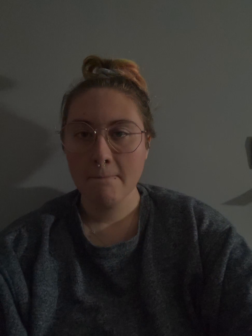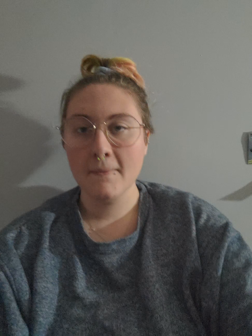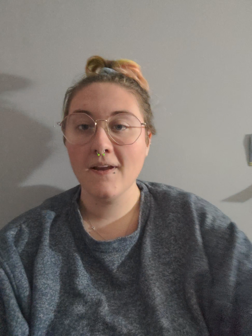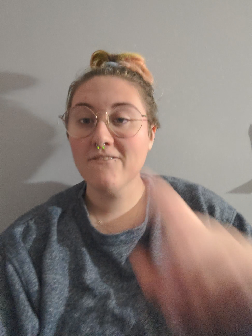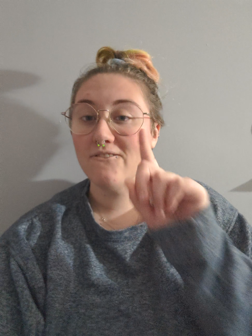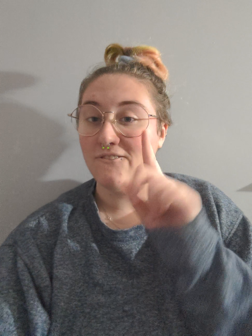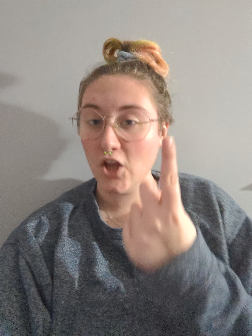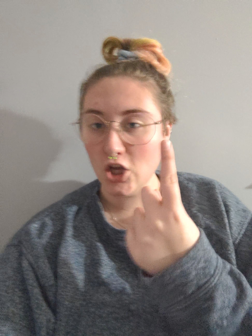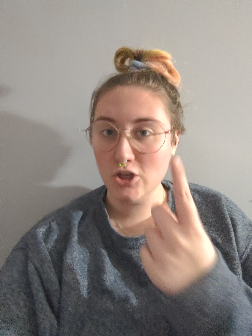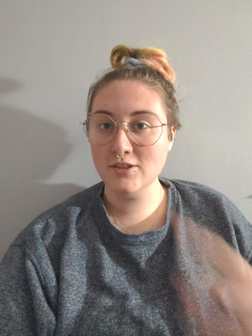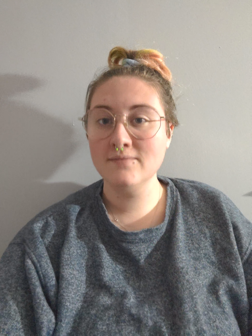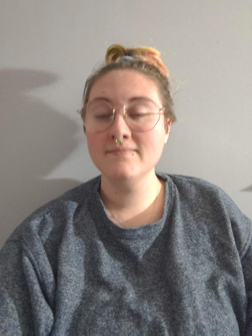first